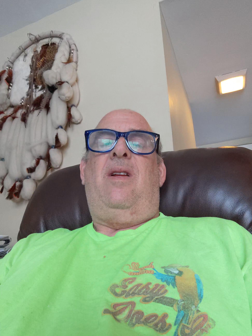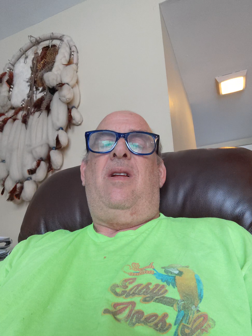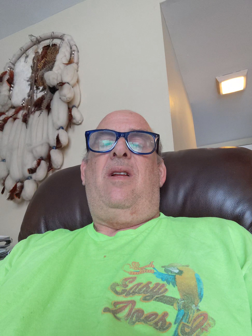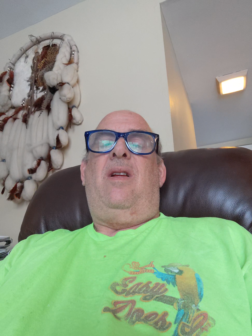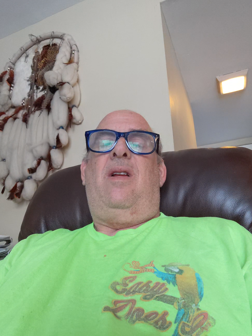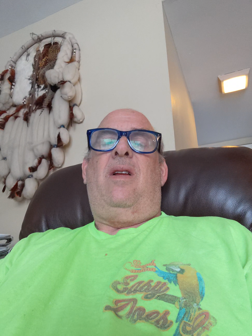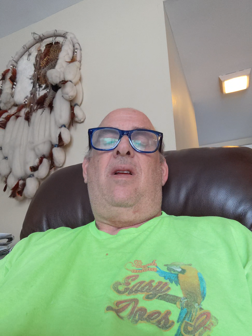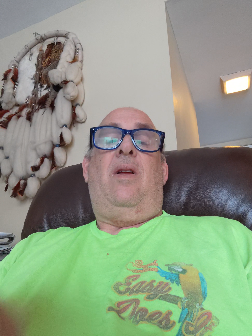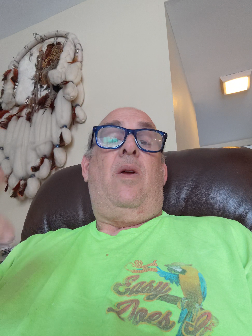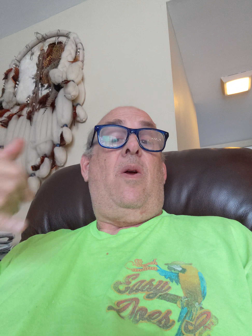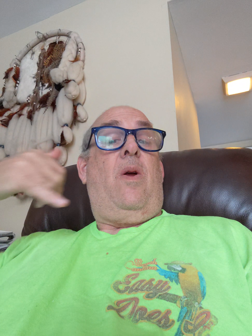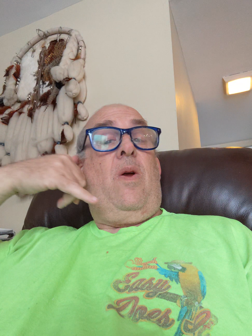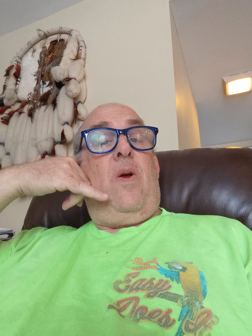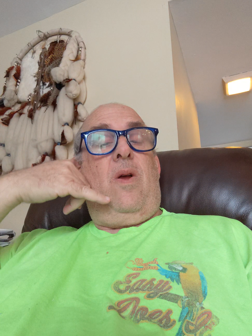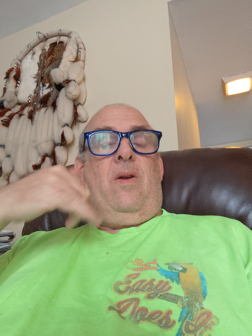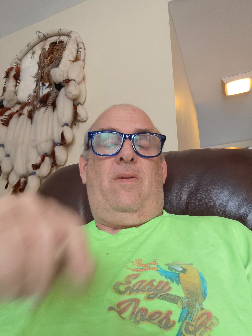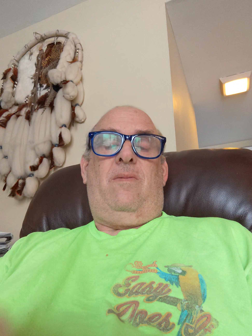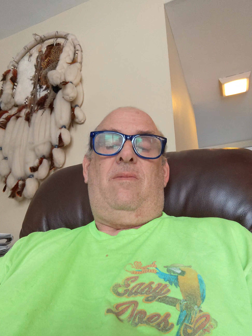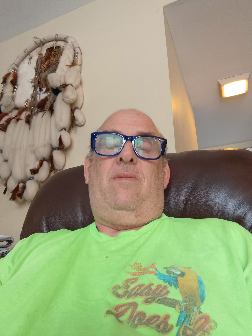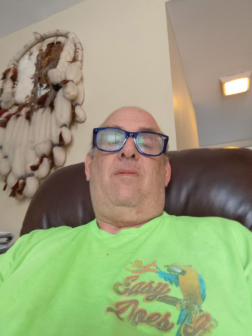call on the phone